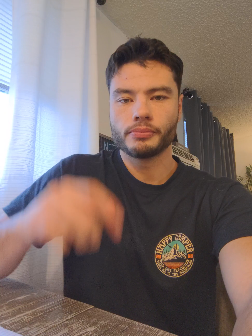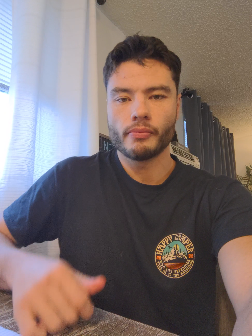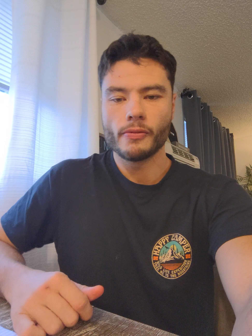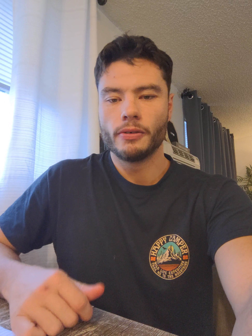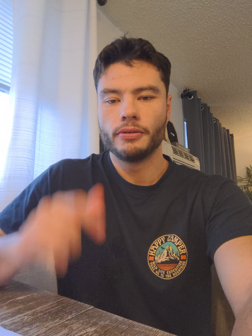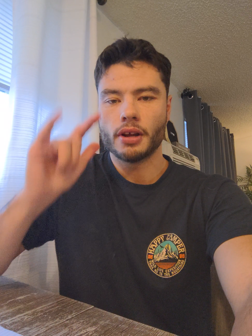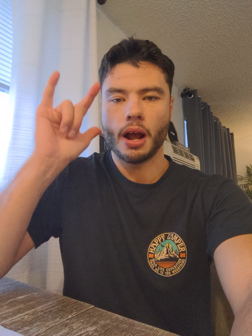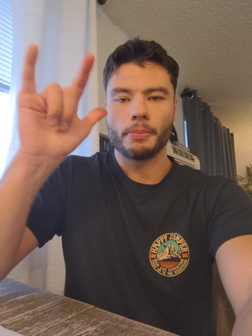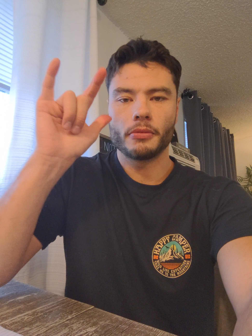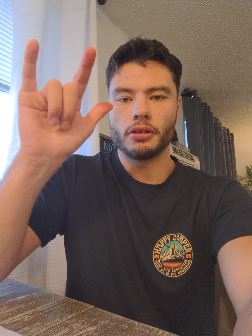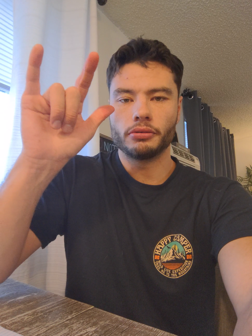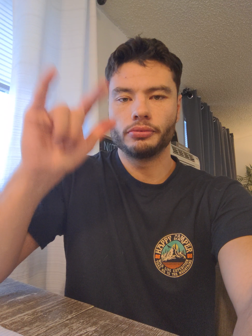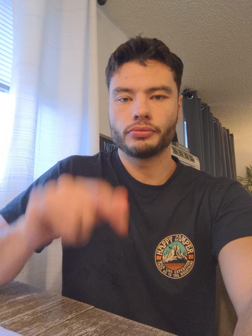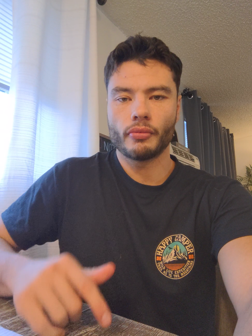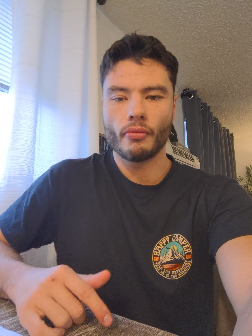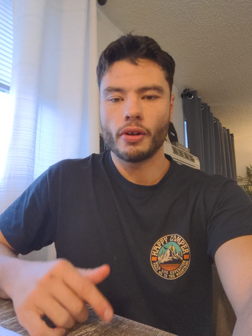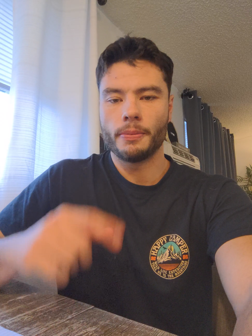airplane